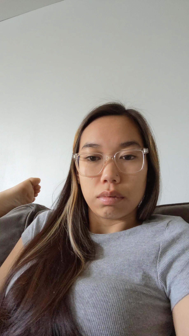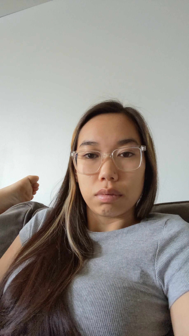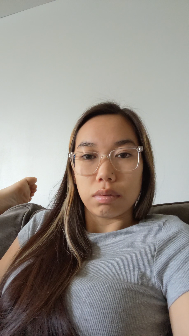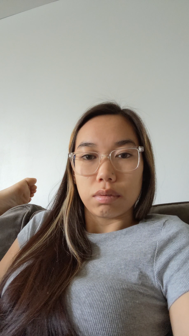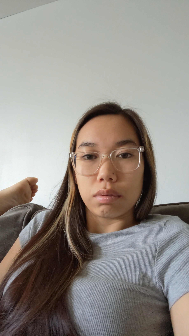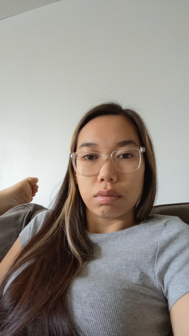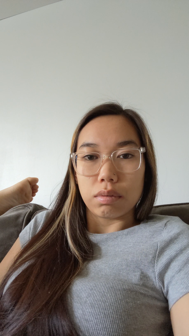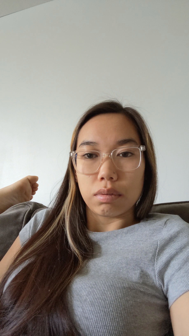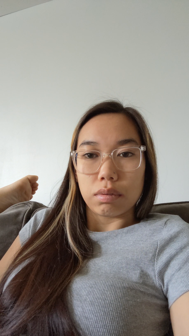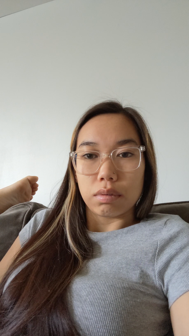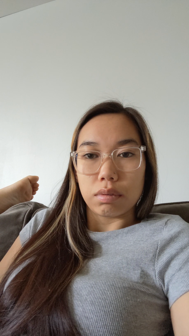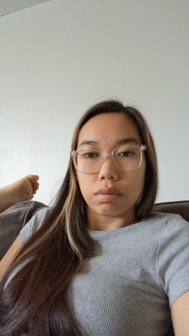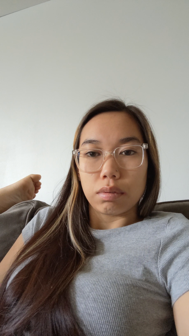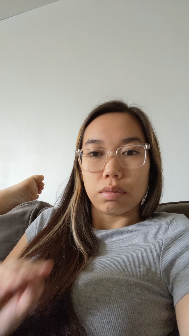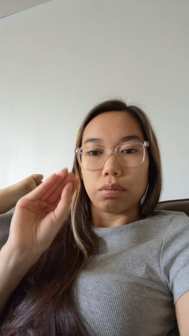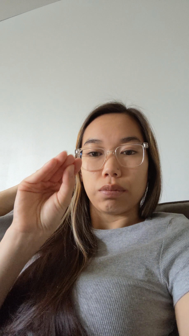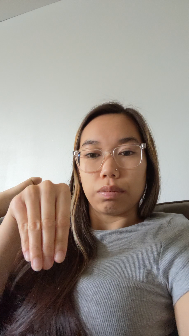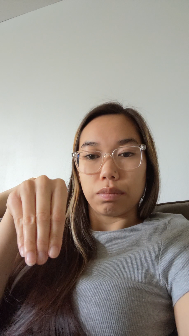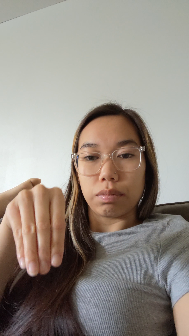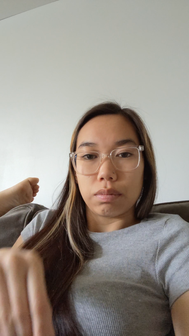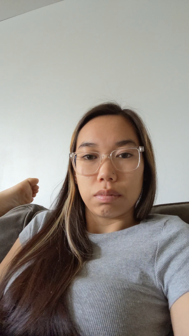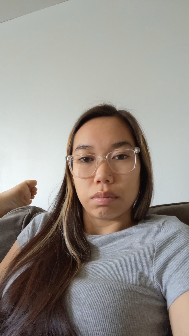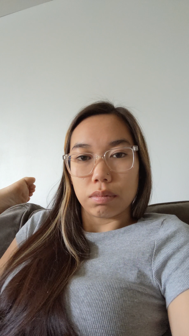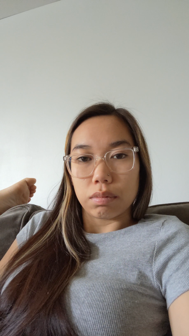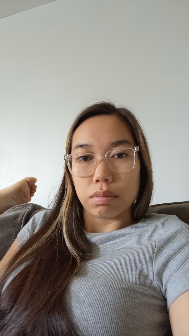put